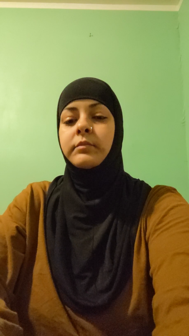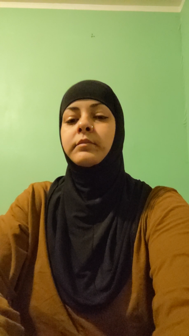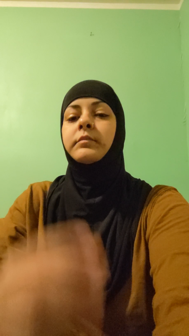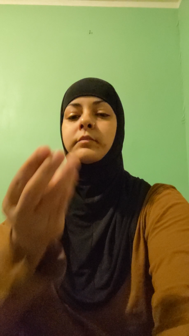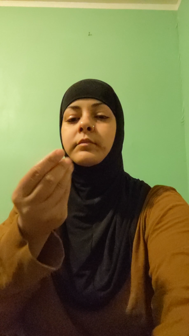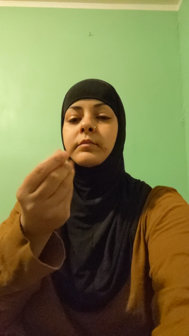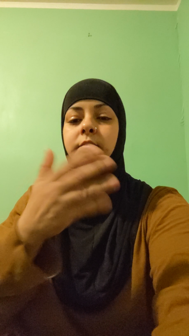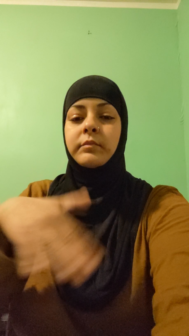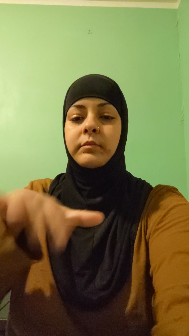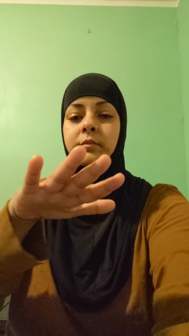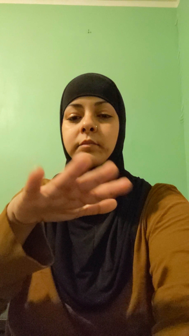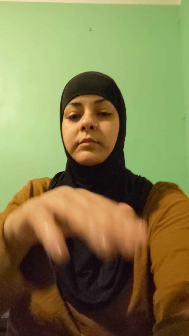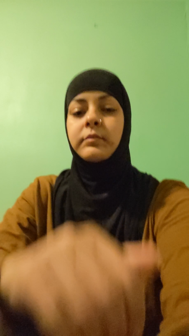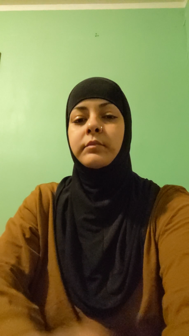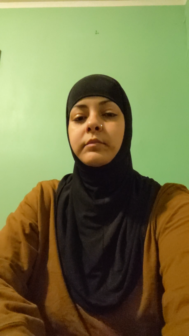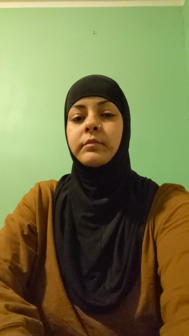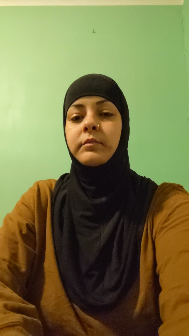garden